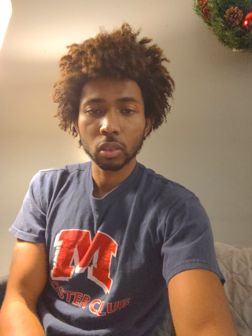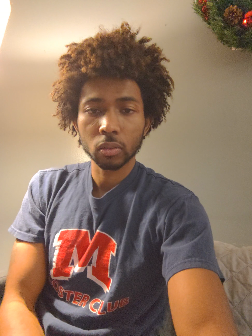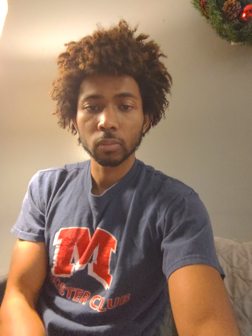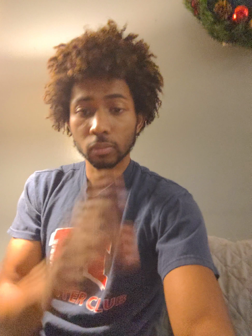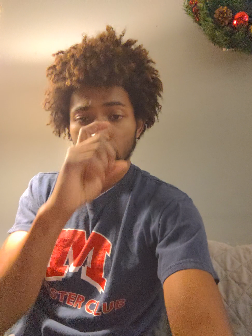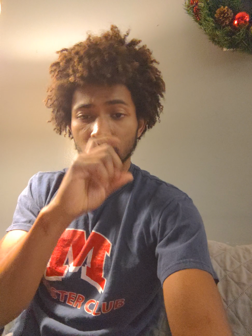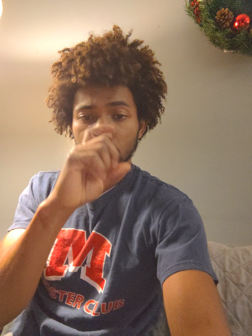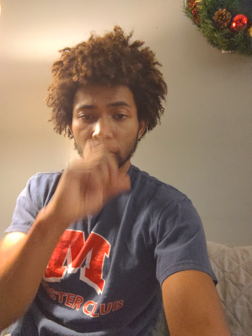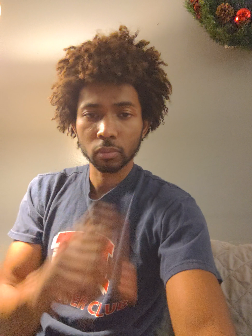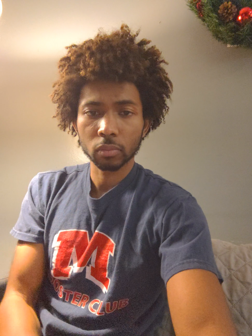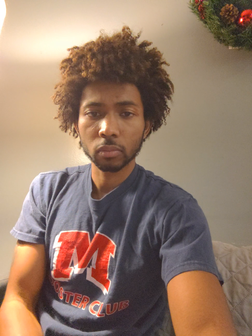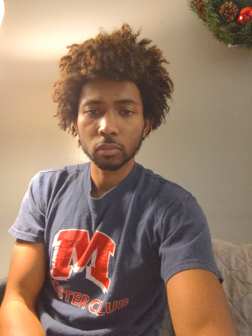doll